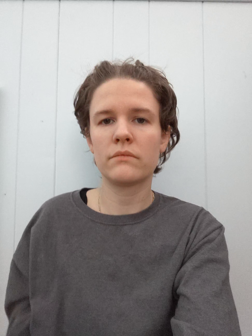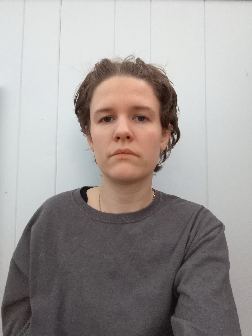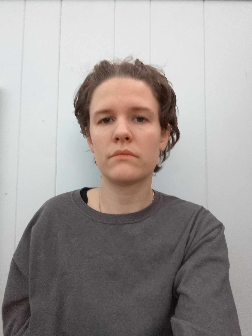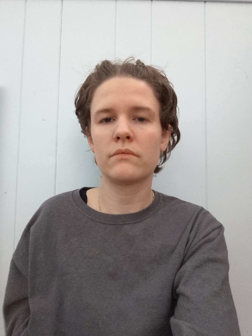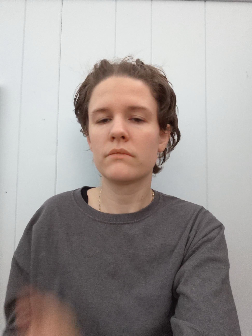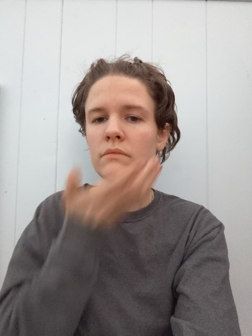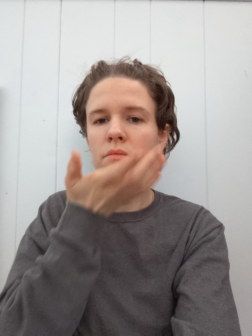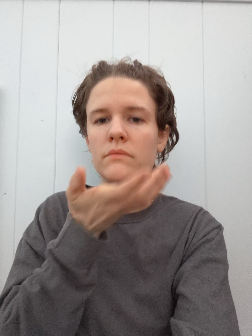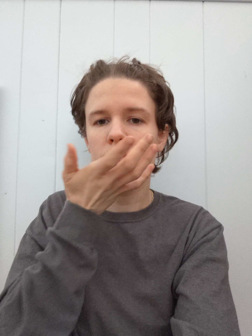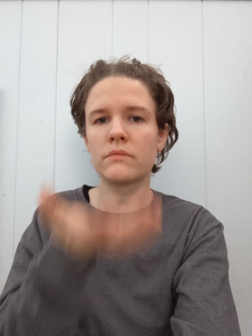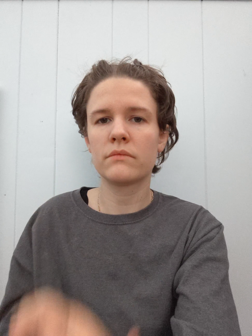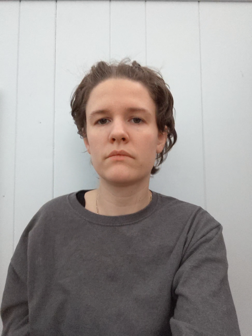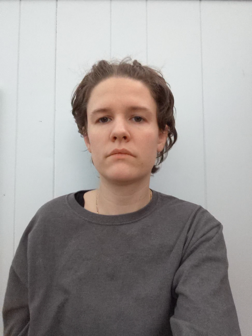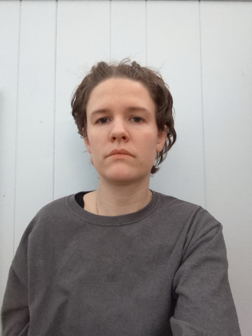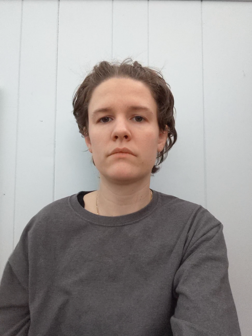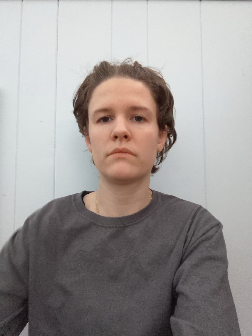grass